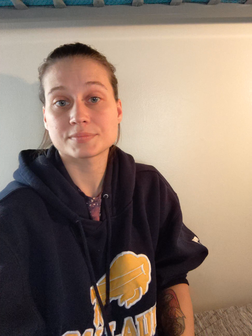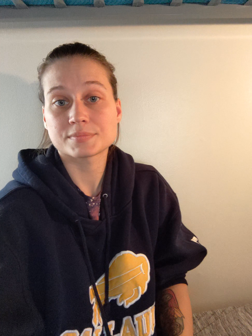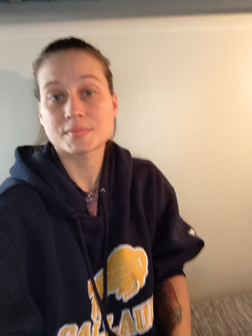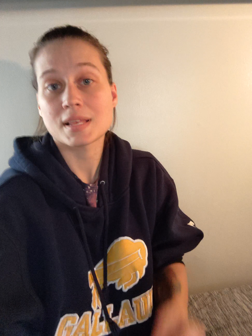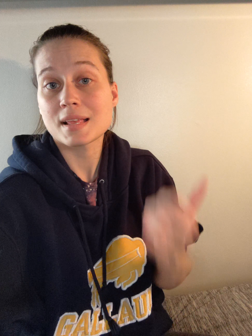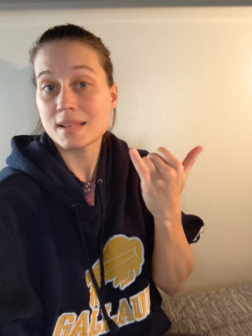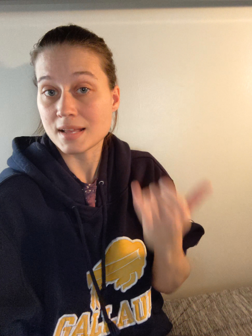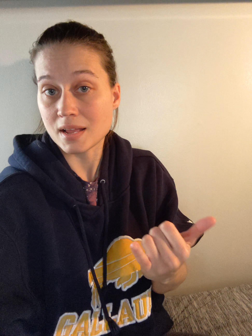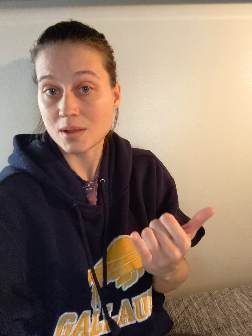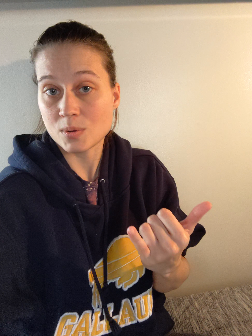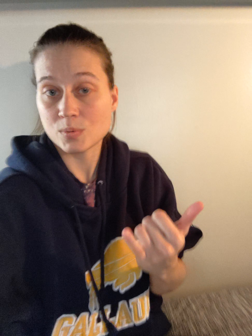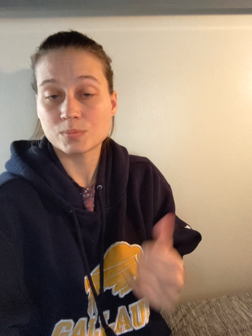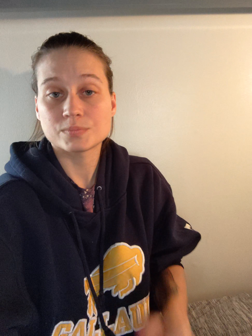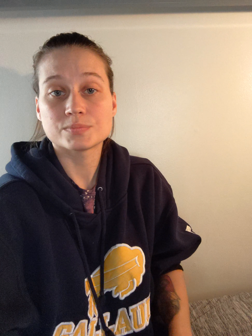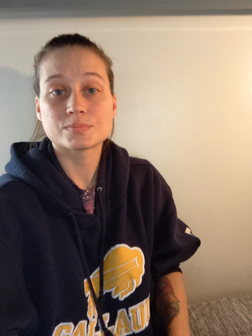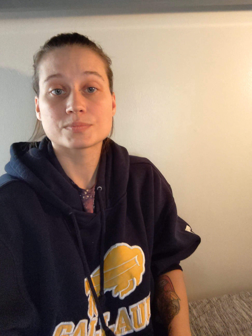now